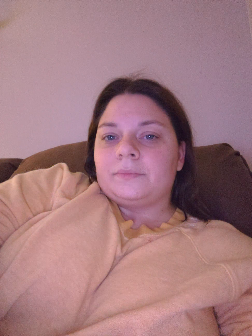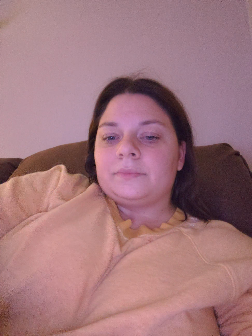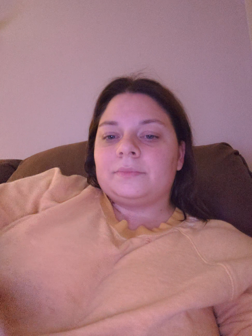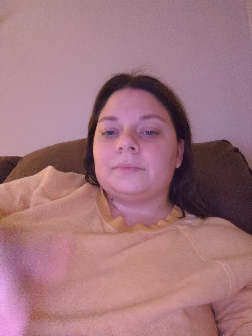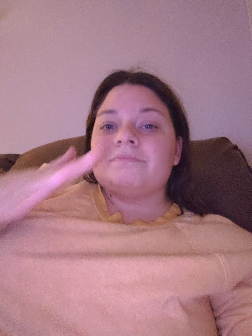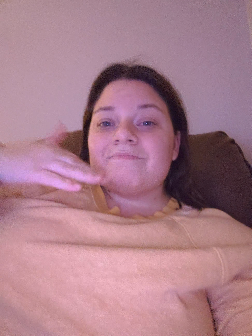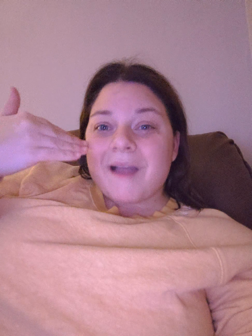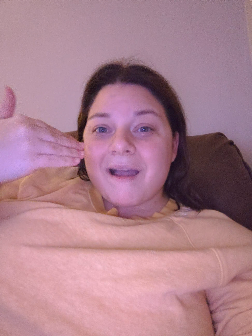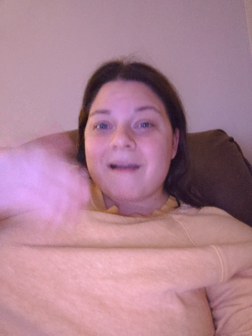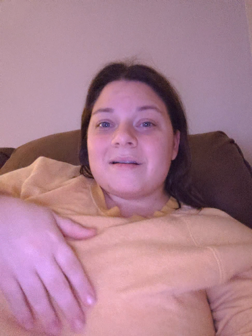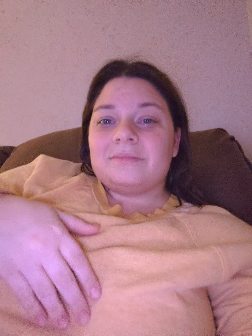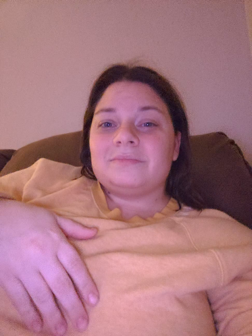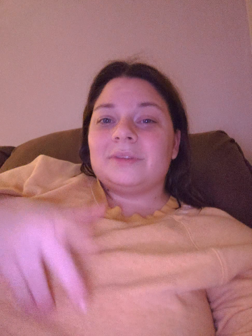smile